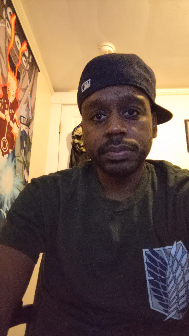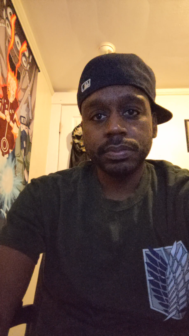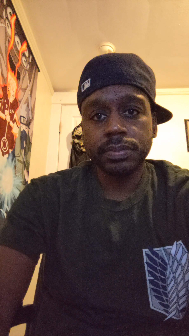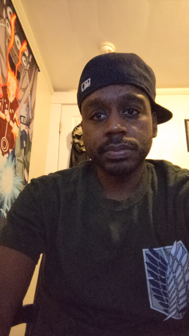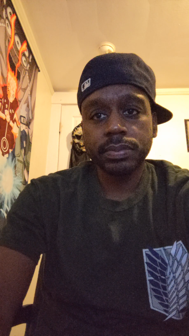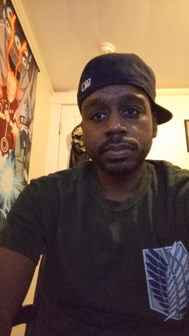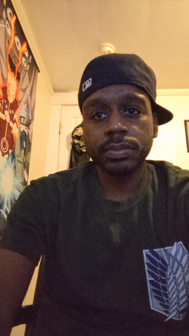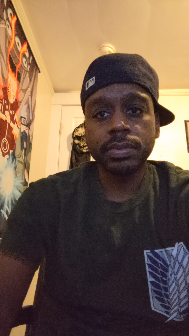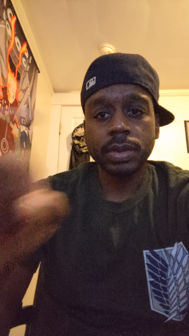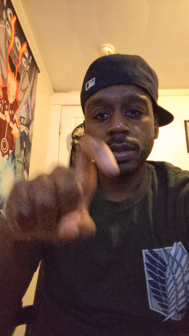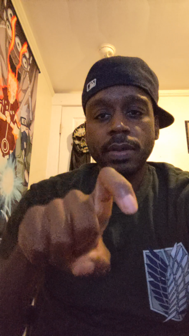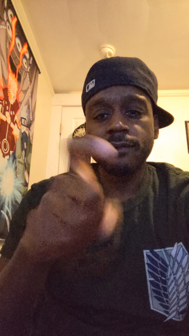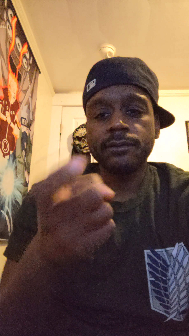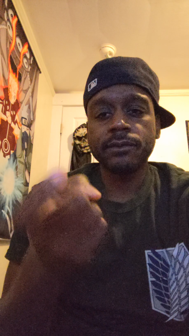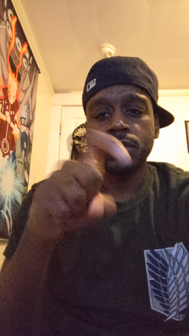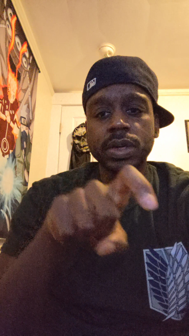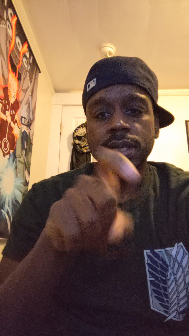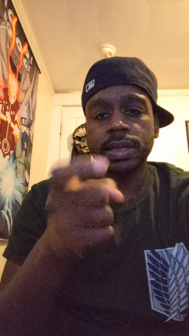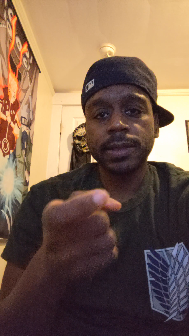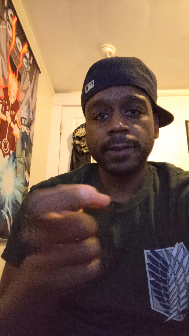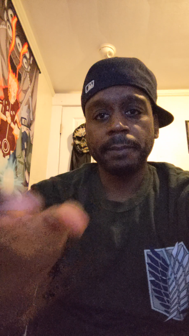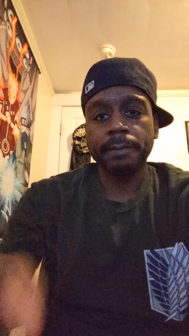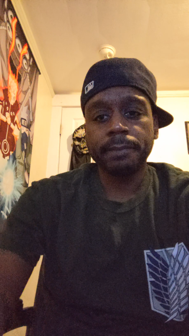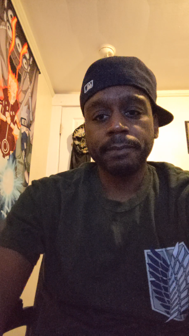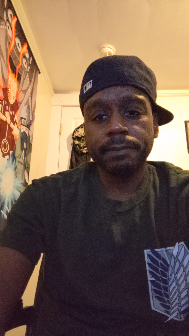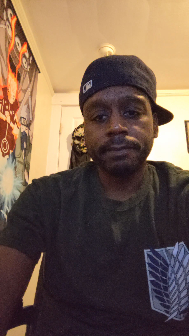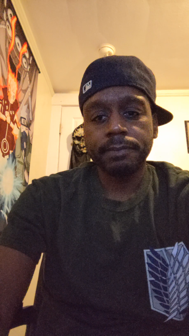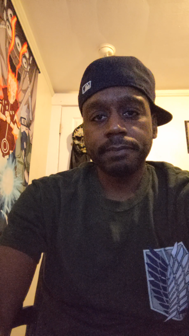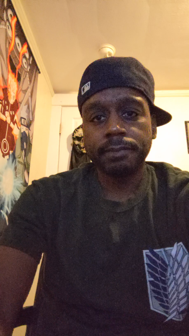friend